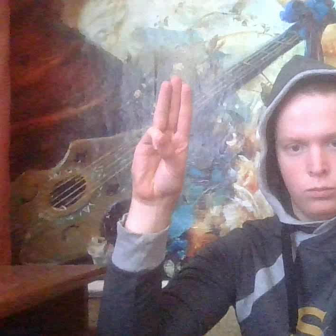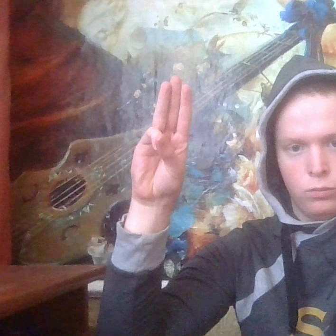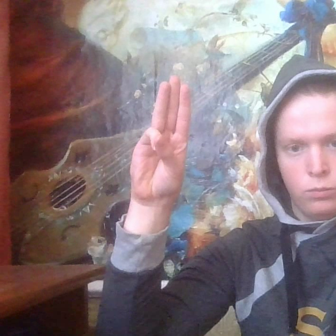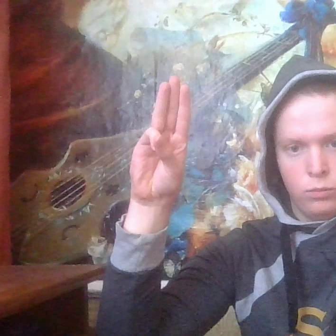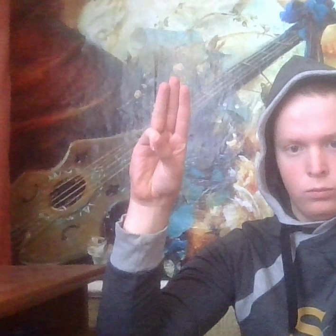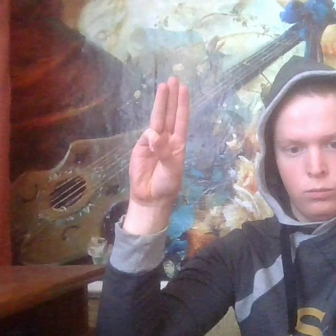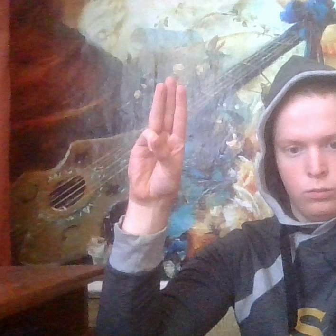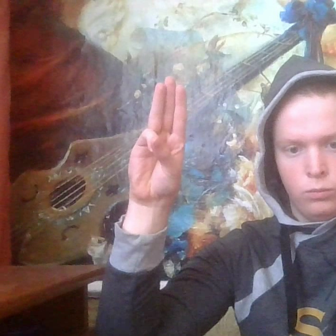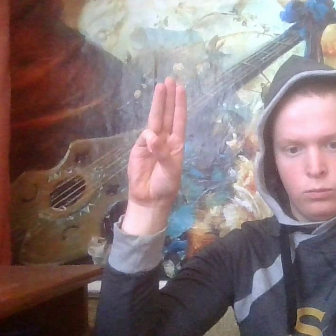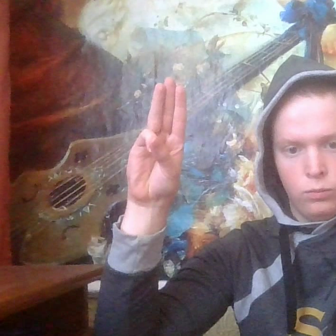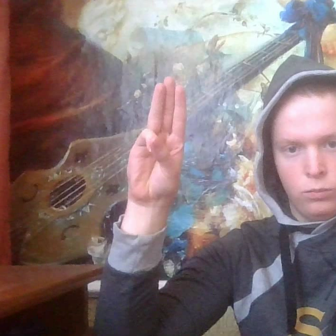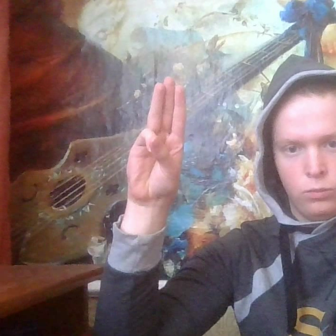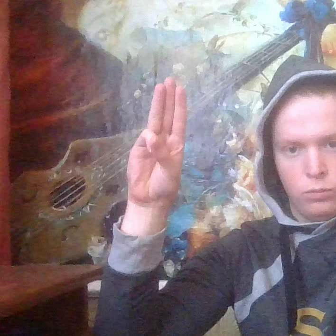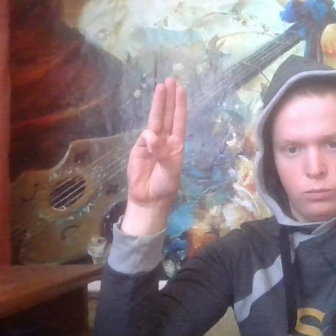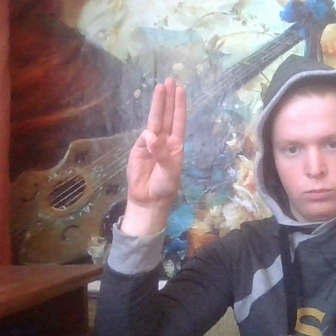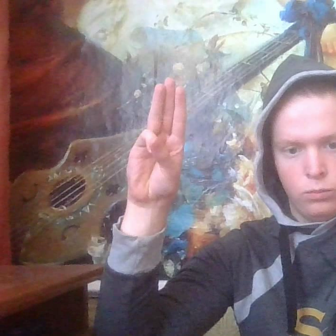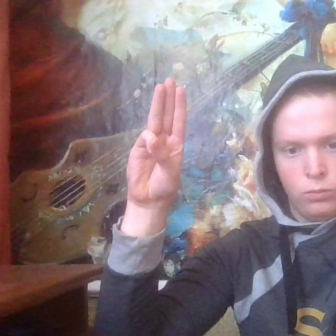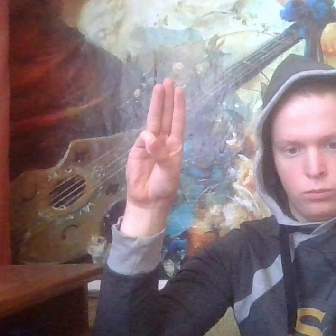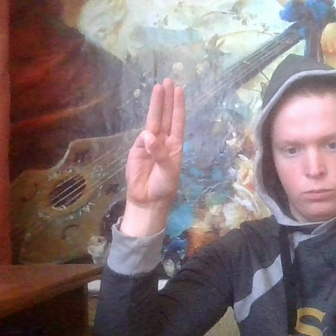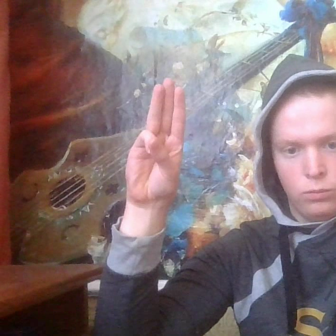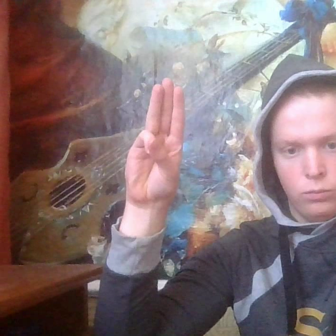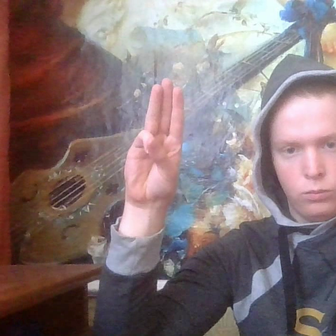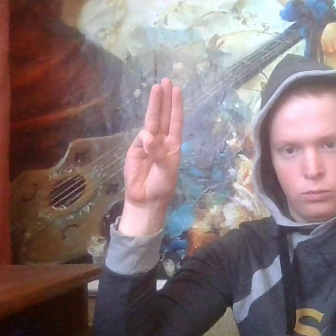Ш